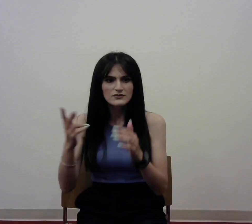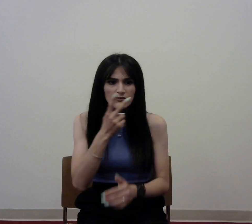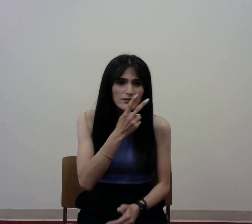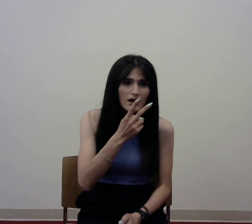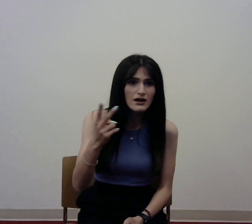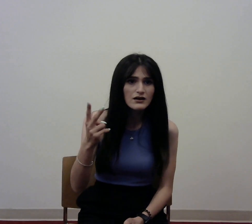baxmaq